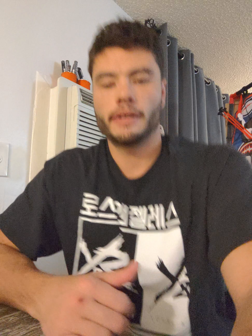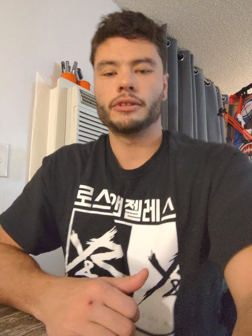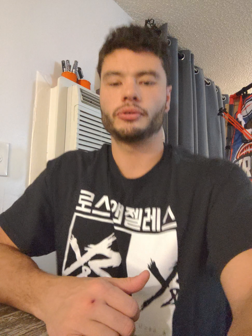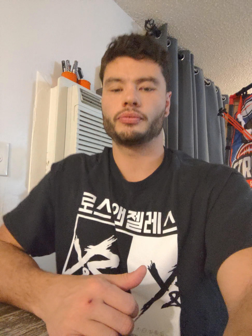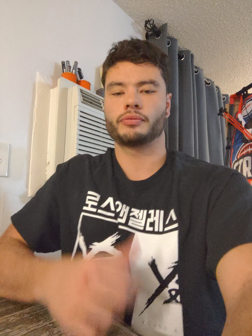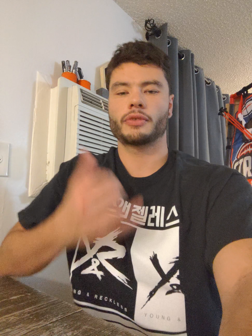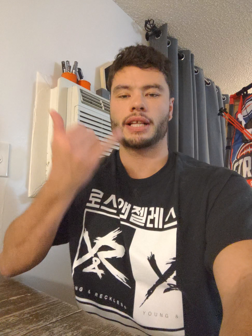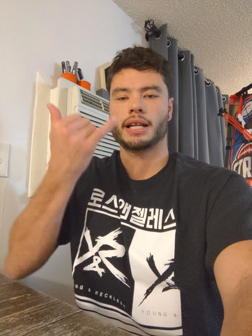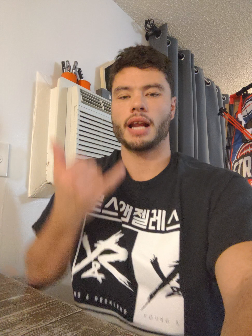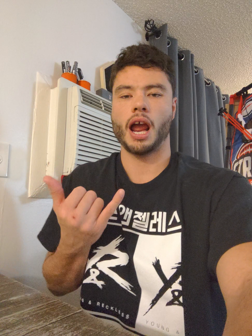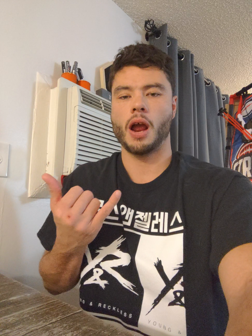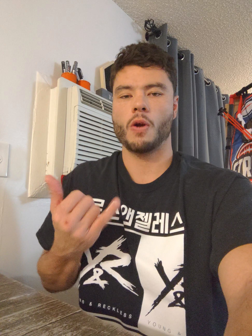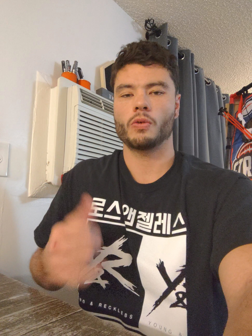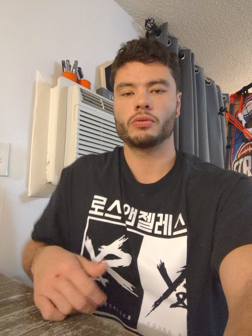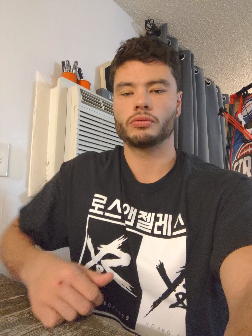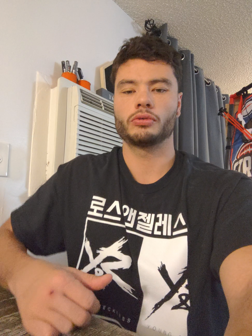now